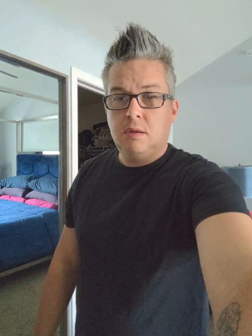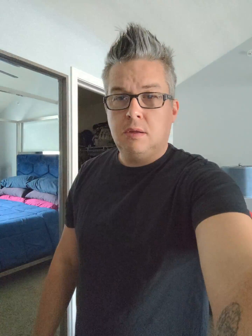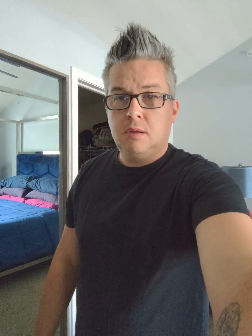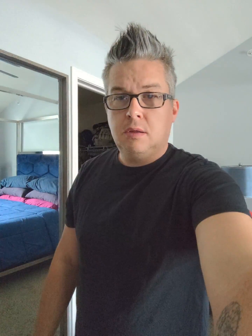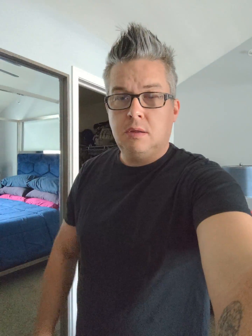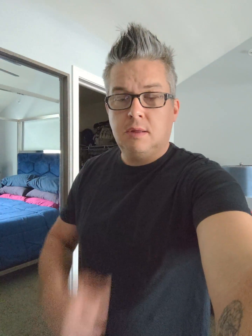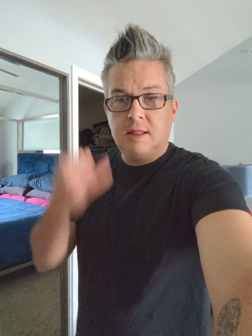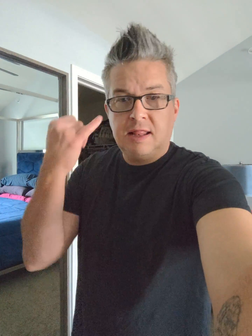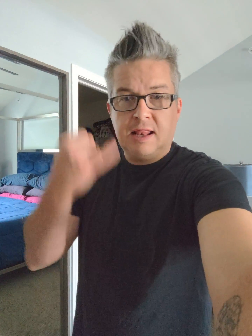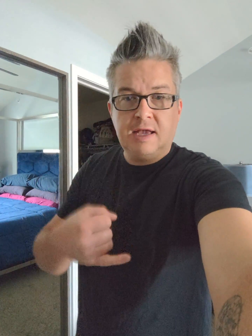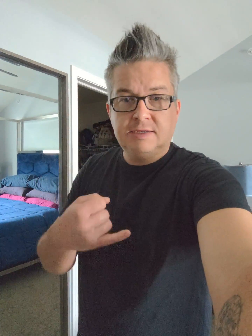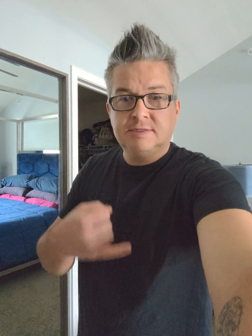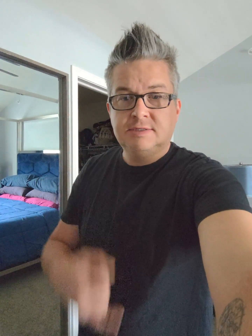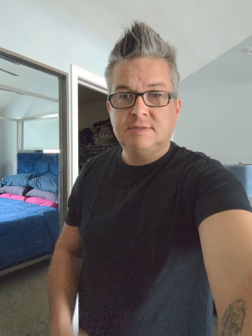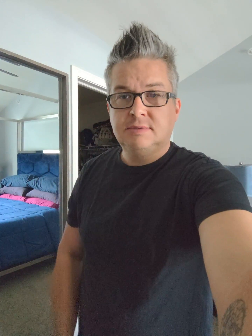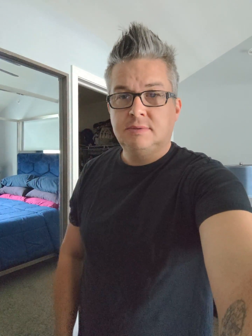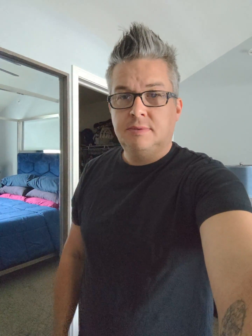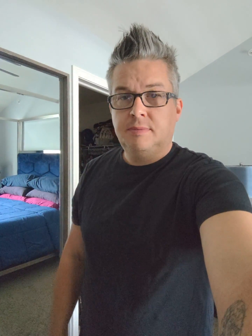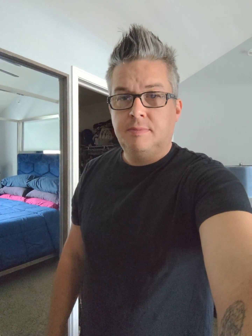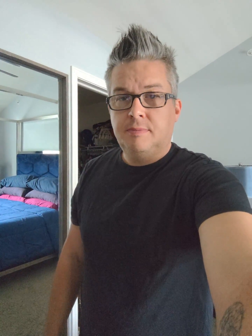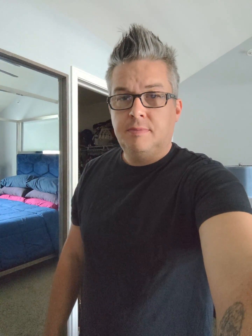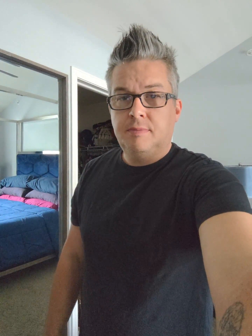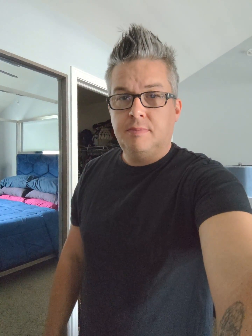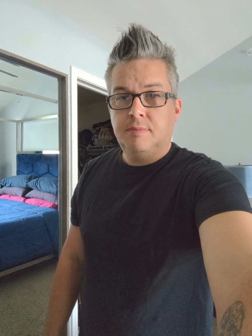last